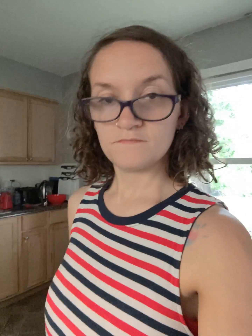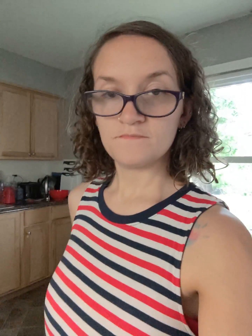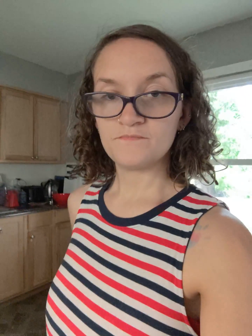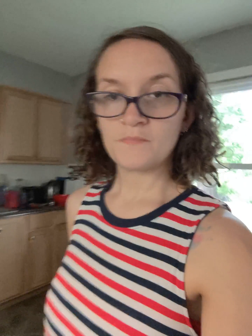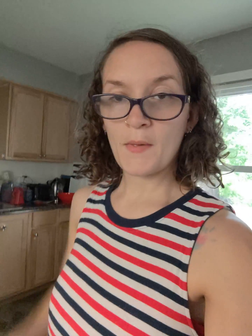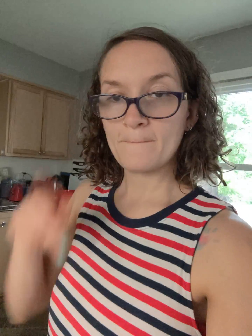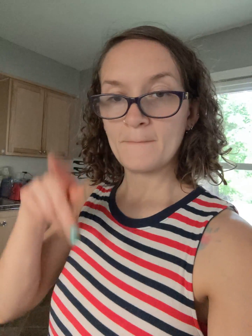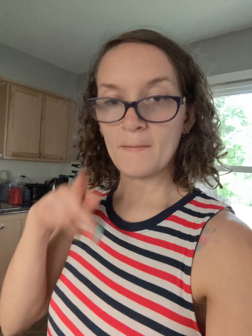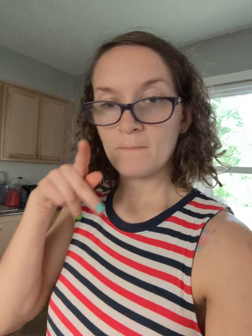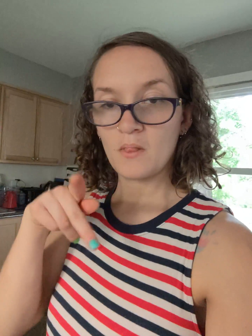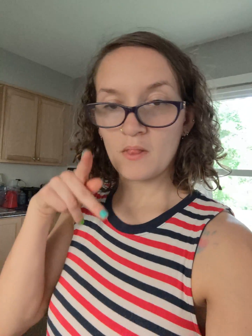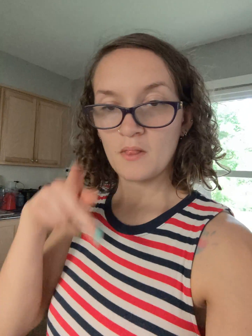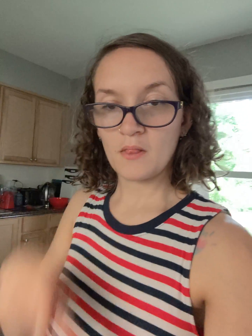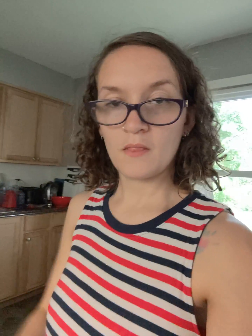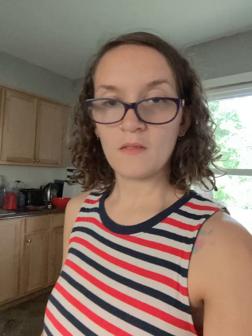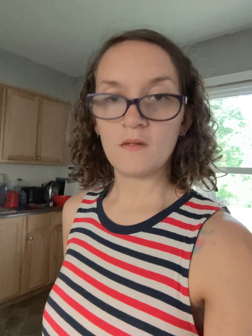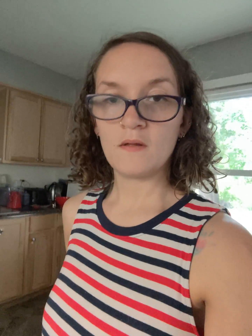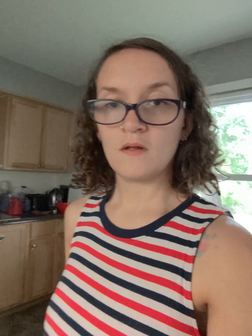people